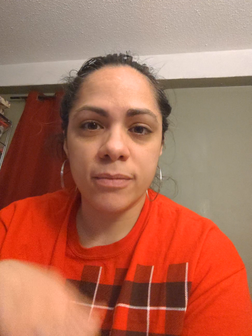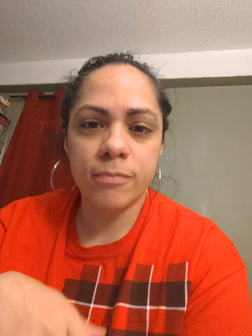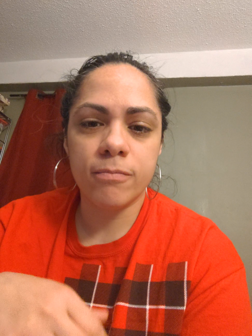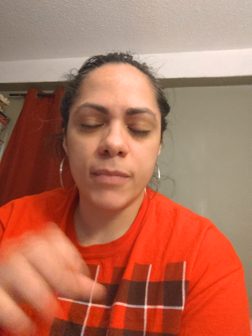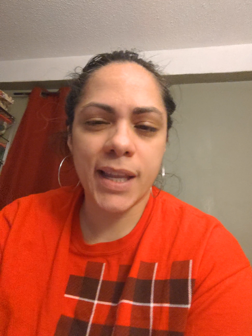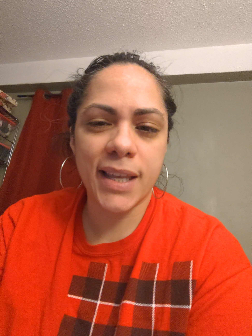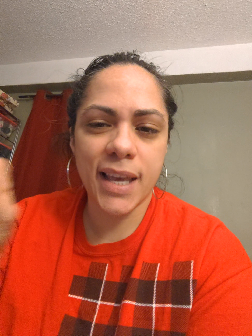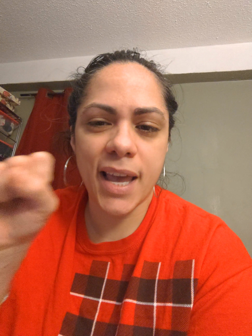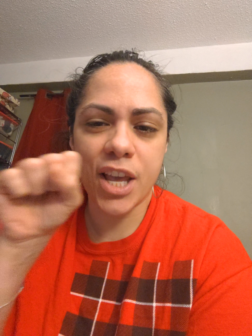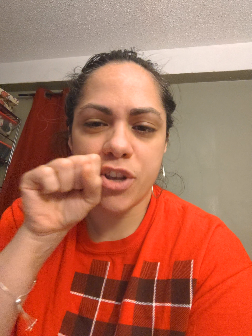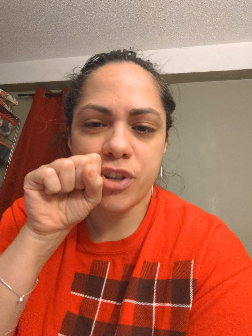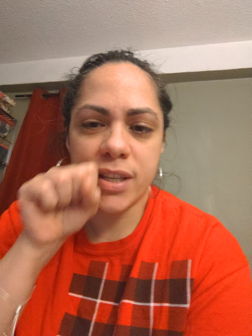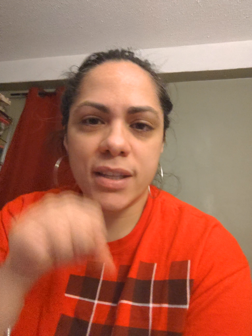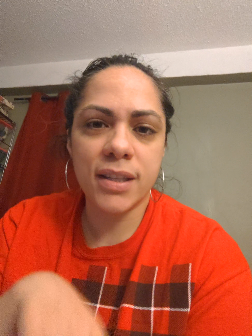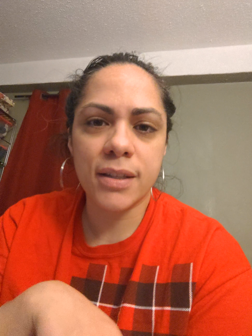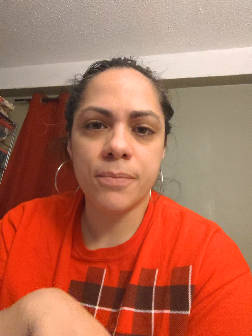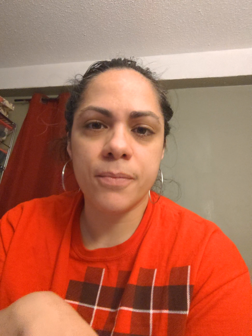carrot